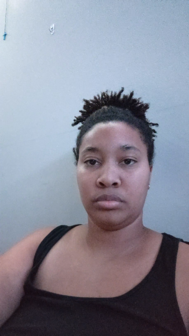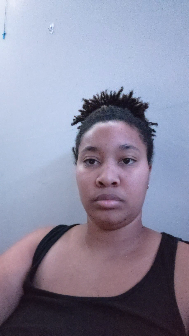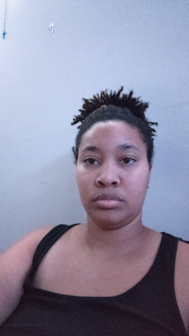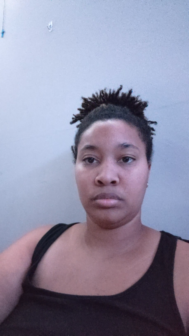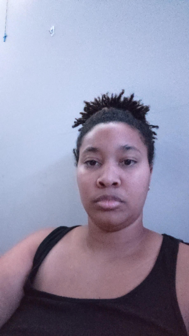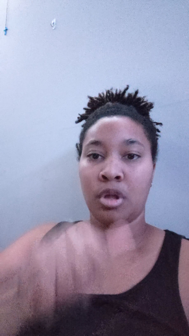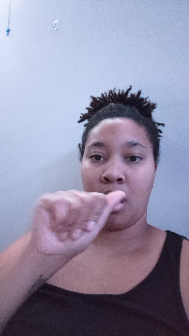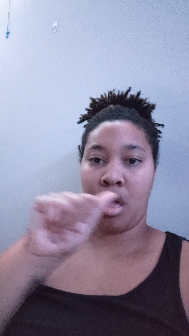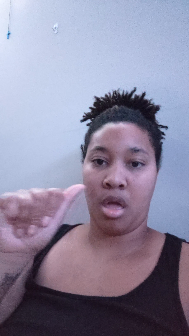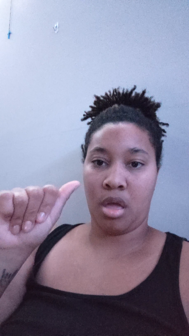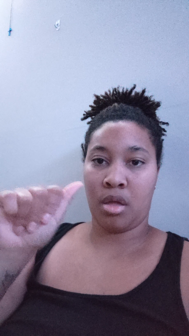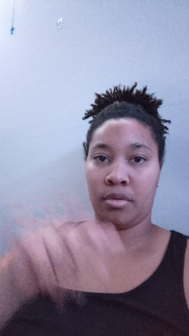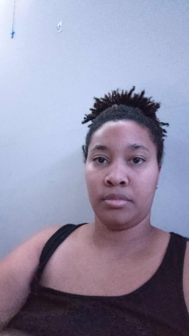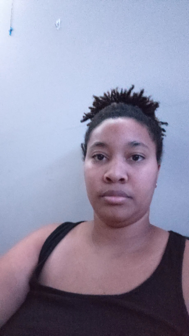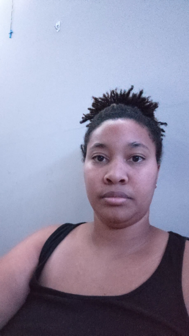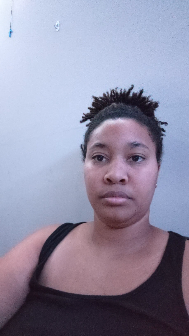a